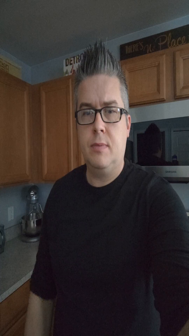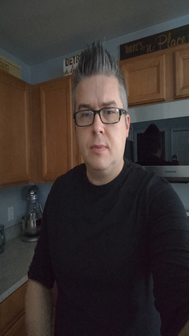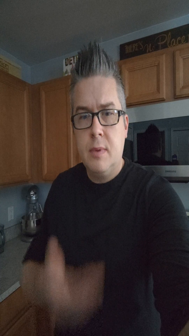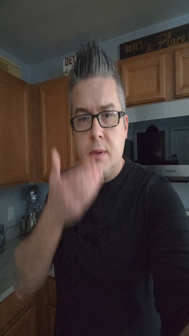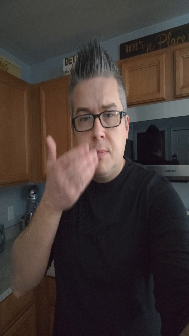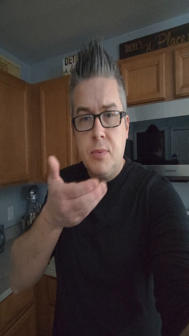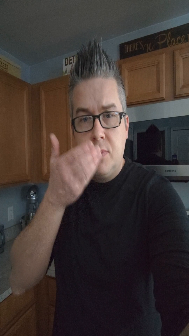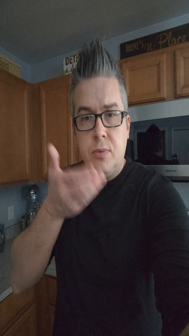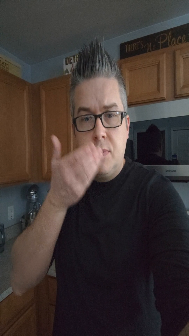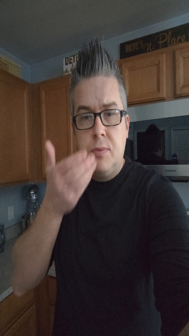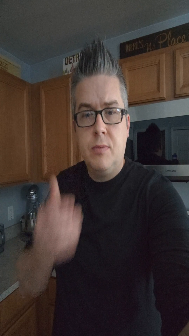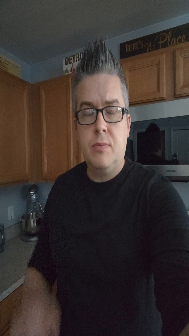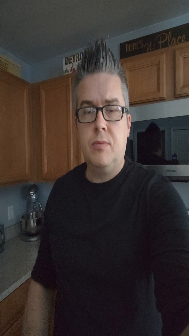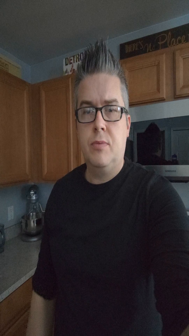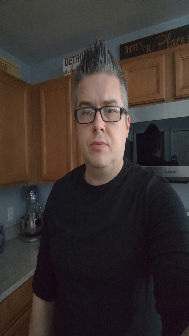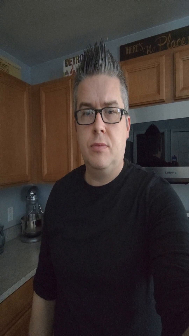cereal